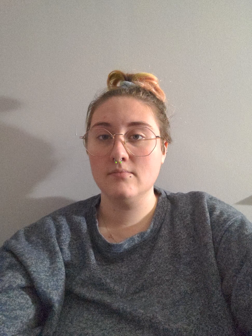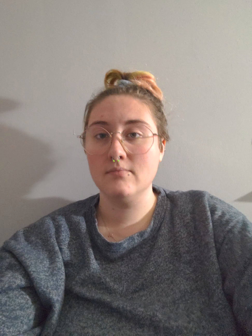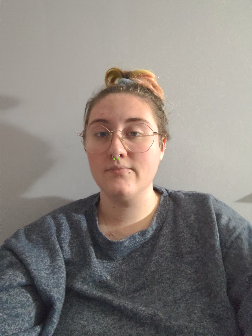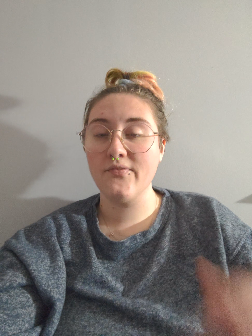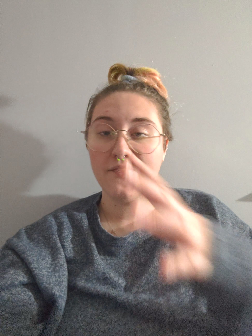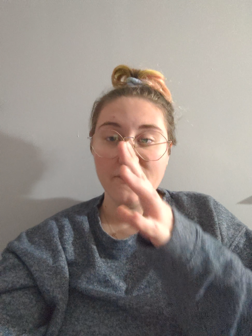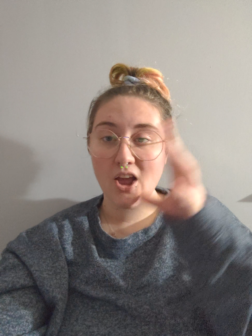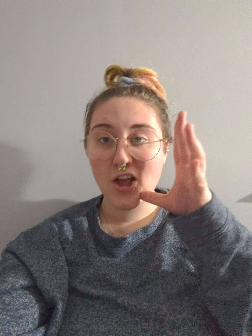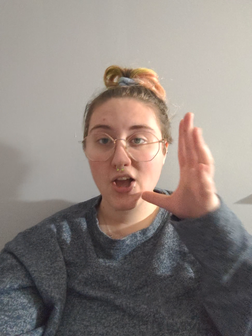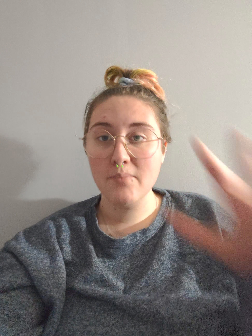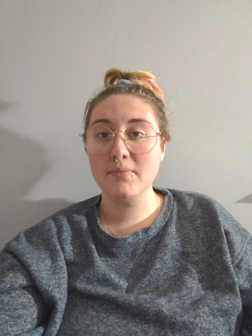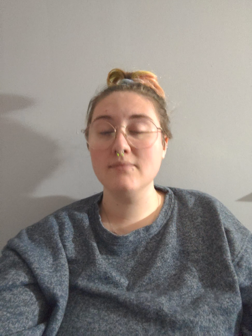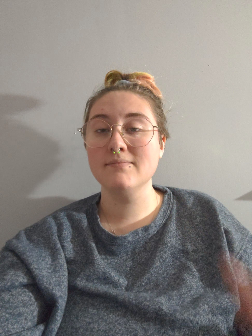farm